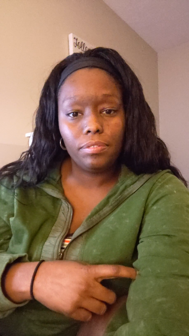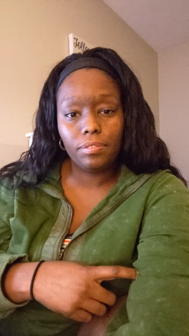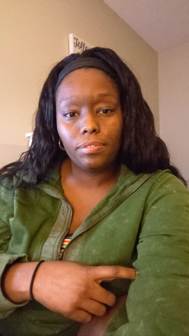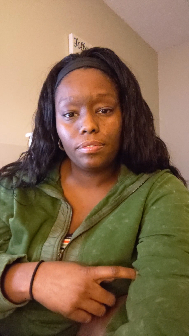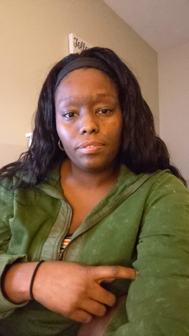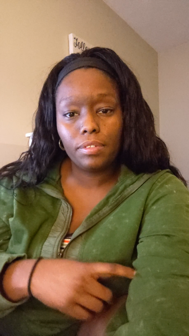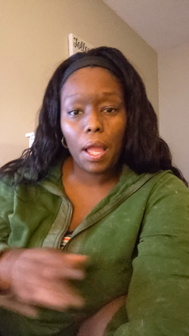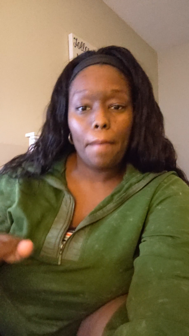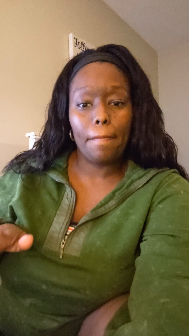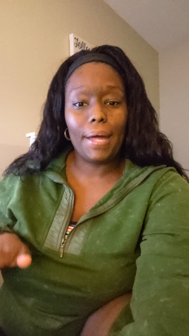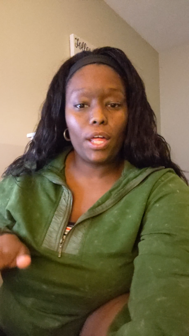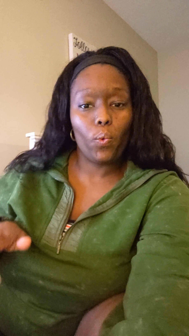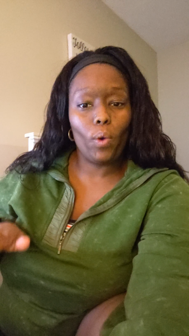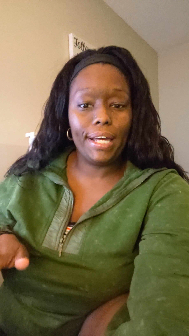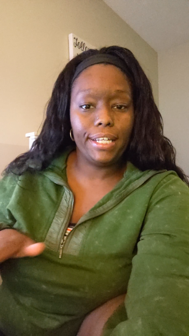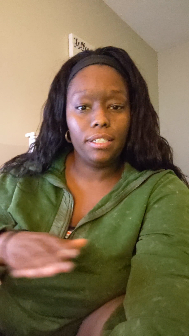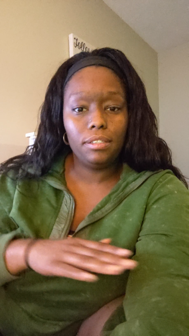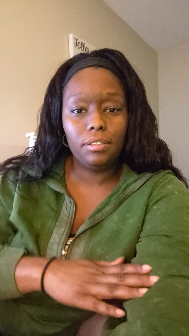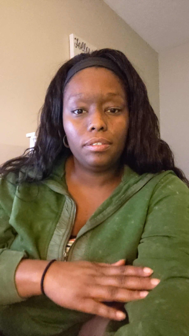penguin